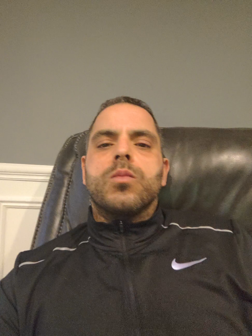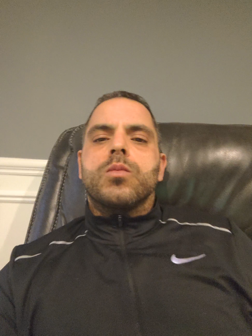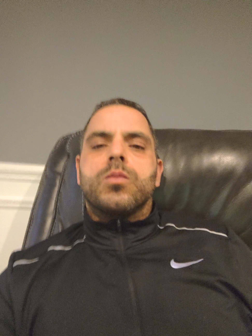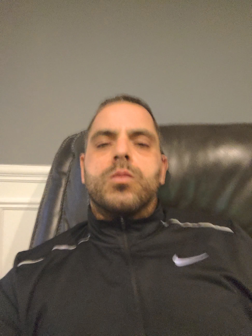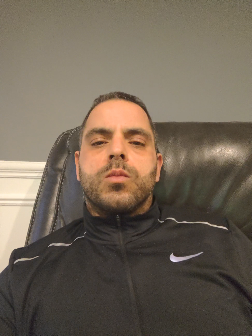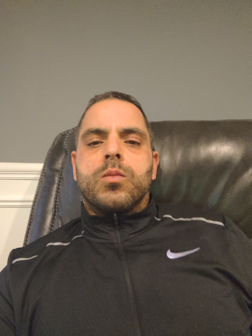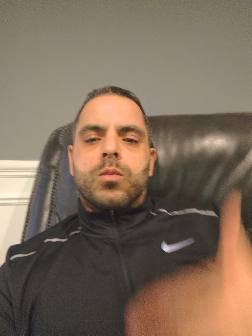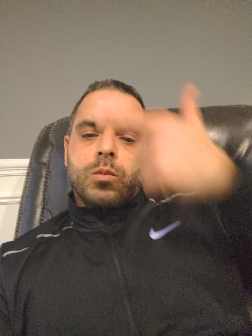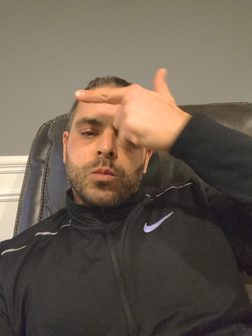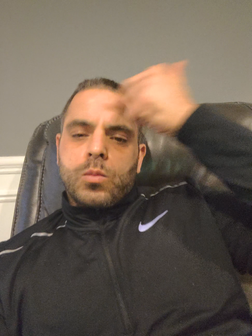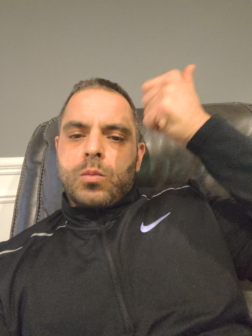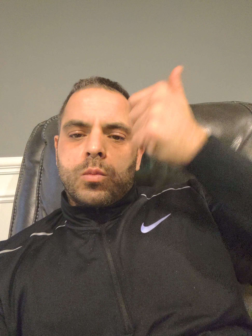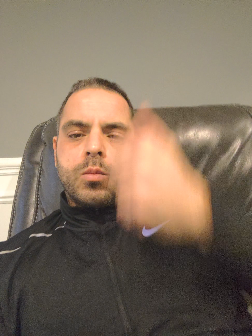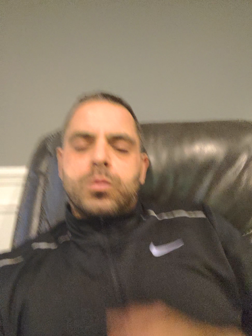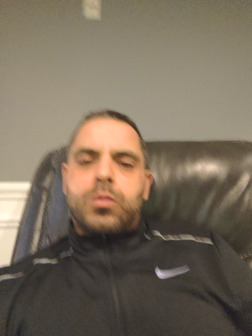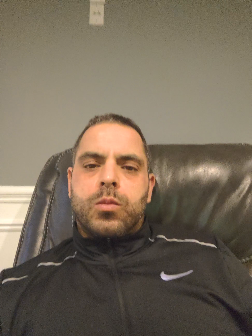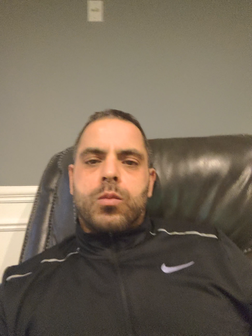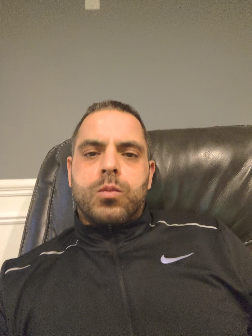because